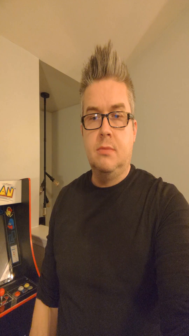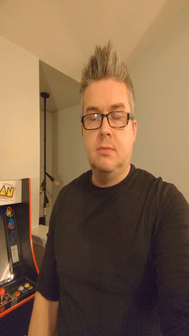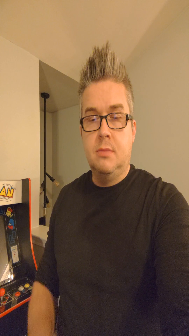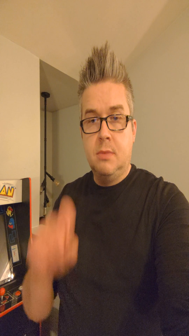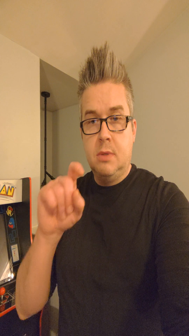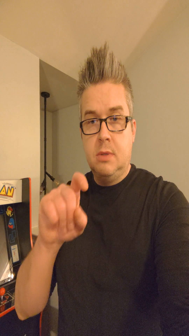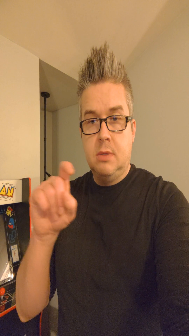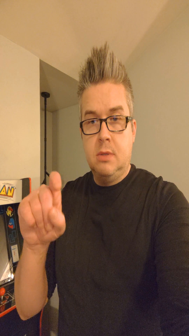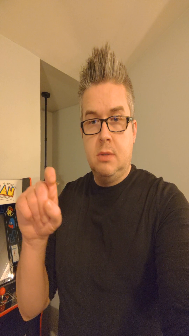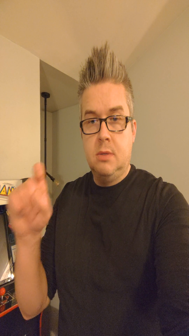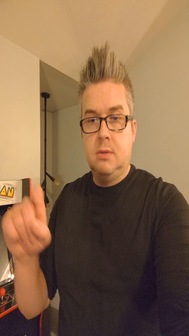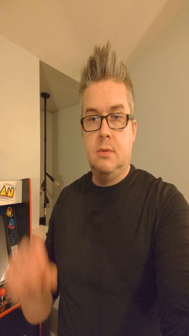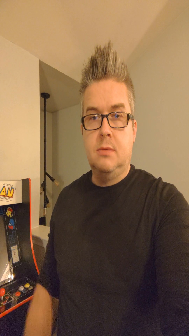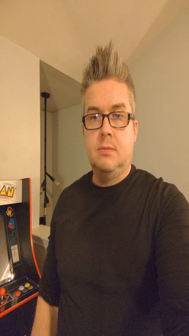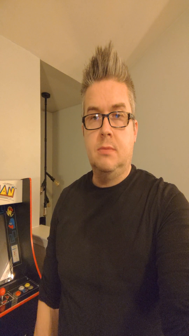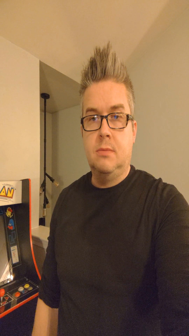closet